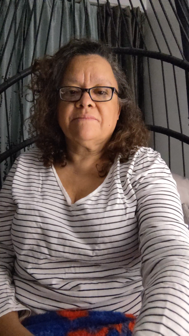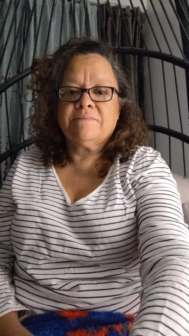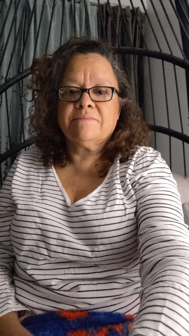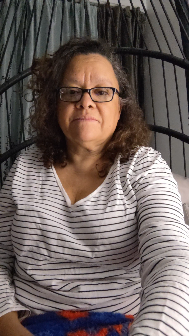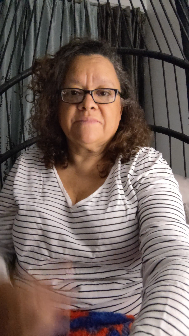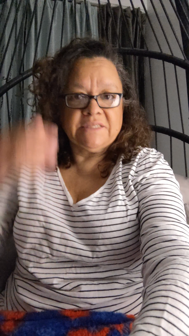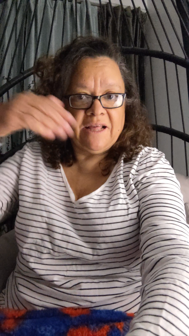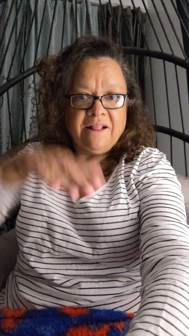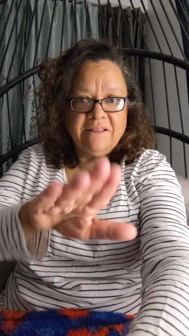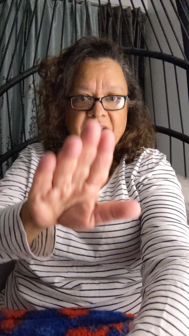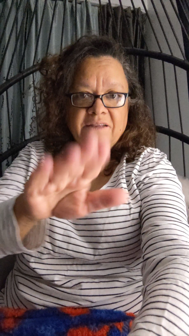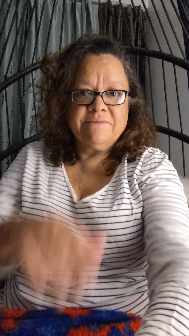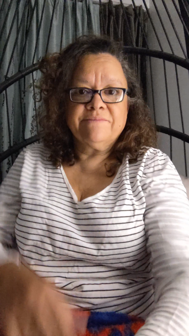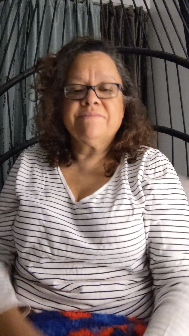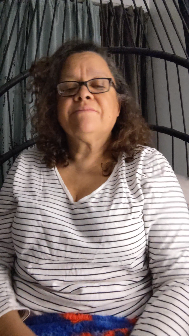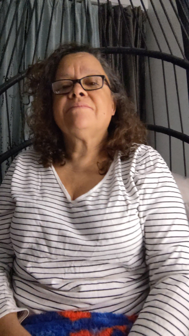enter